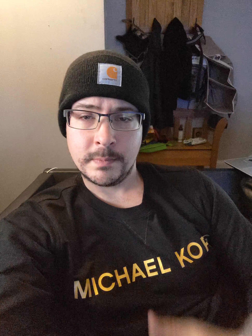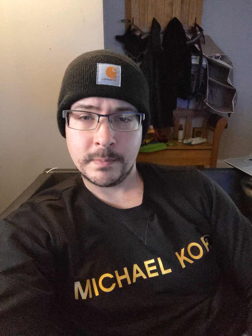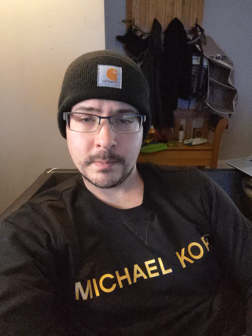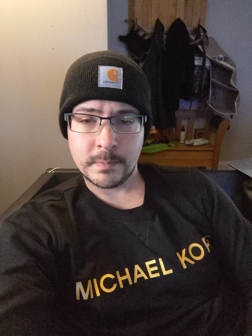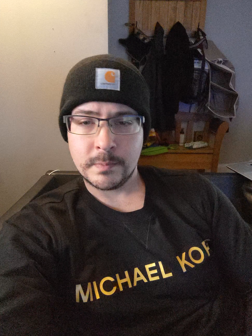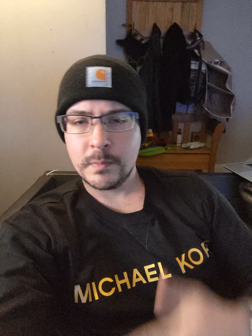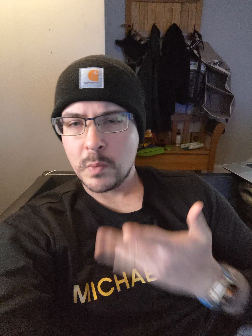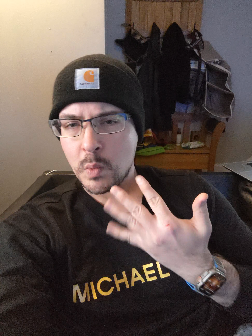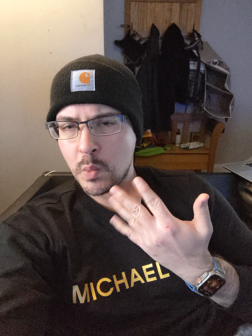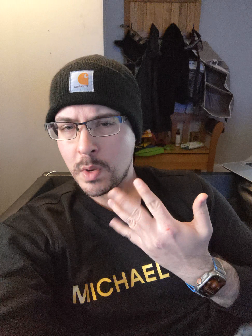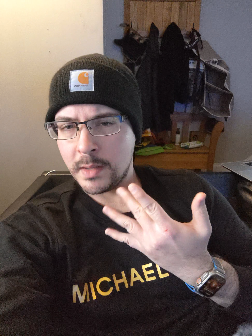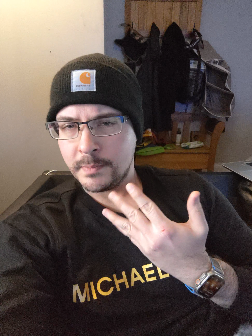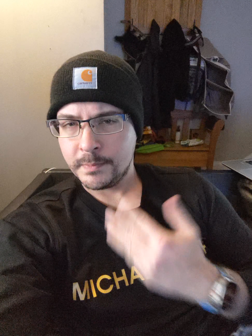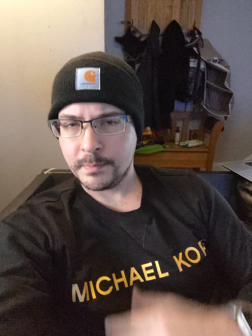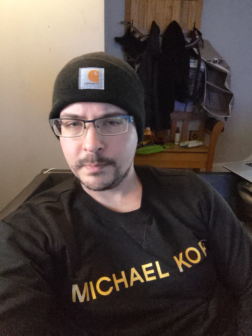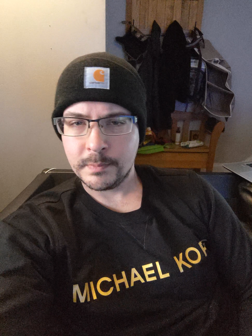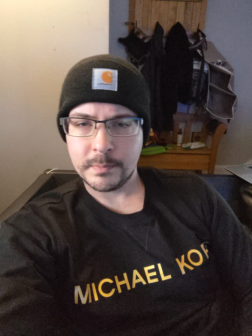wait